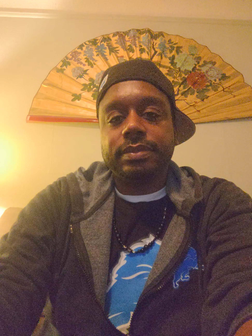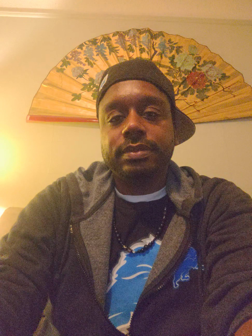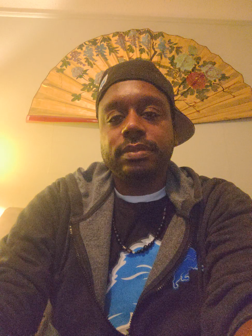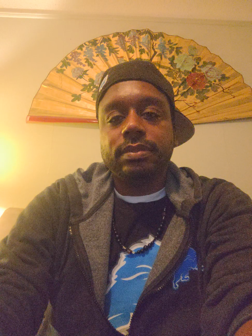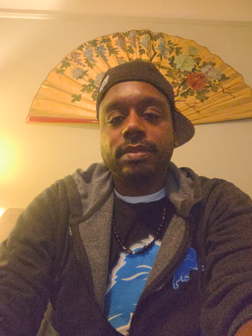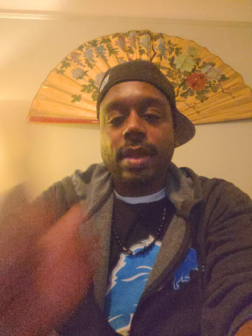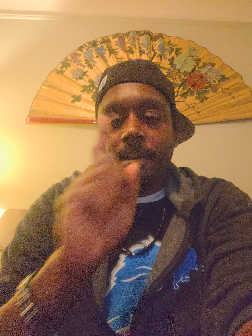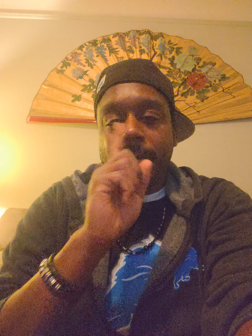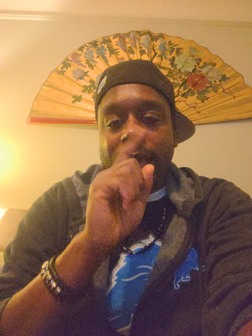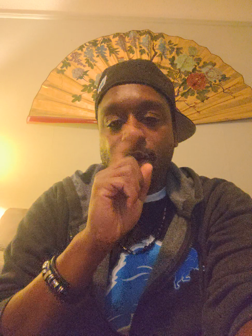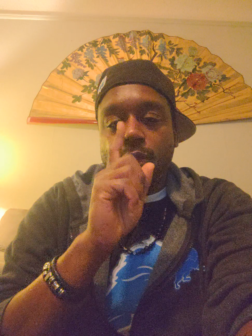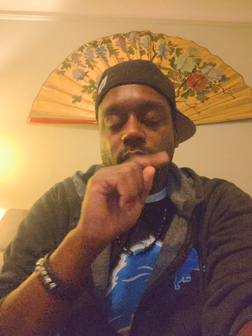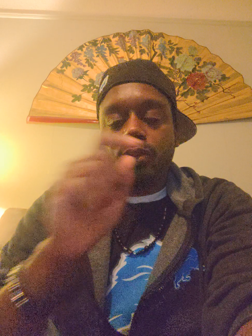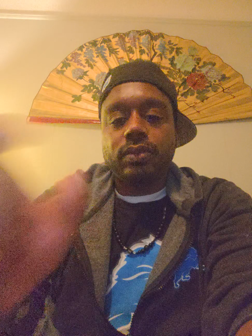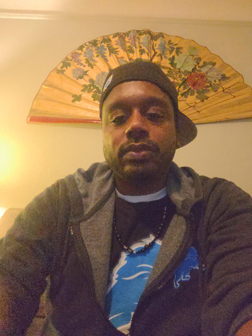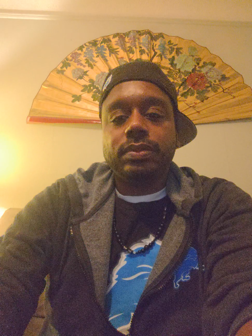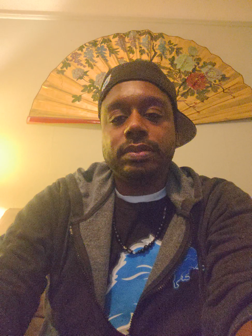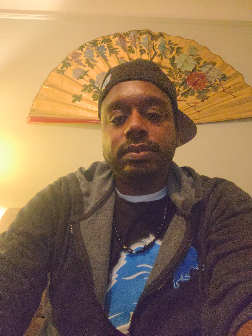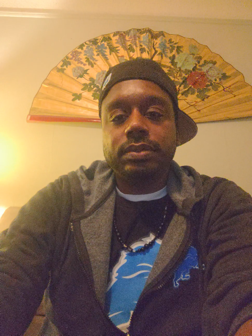mouse